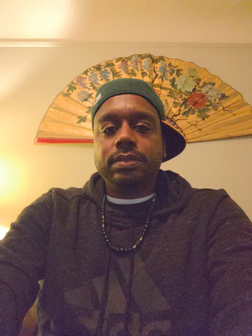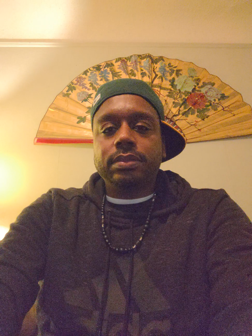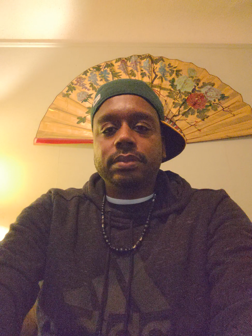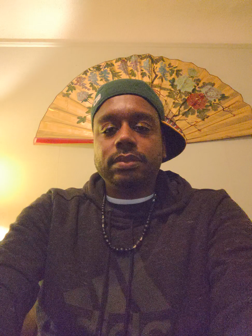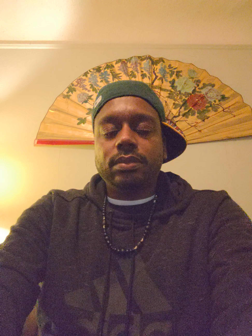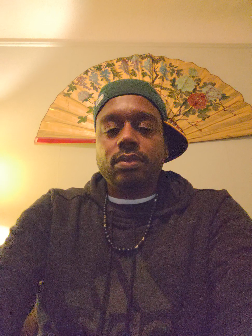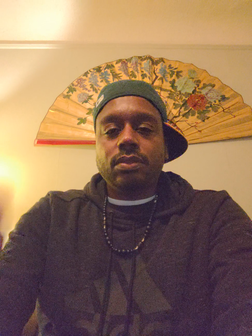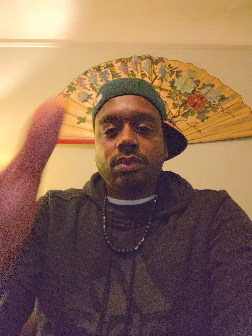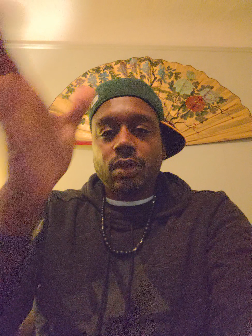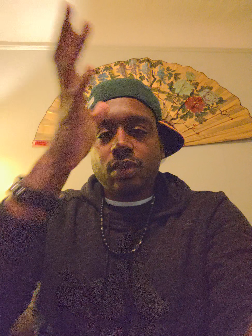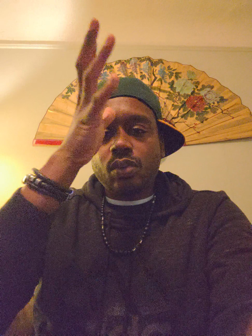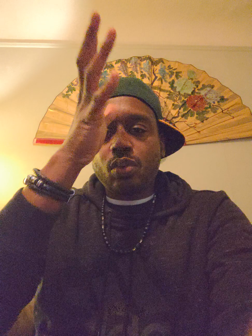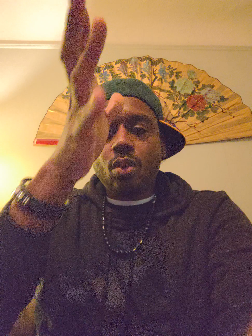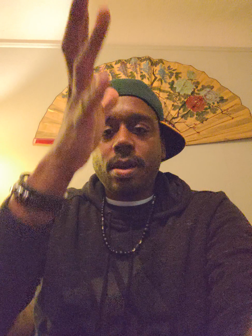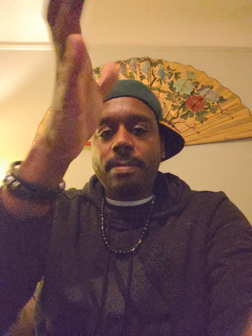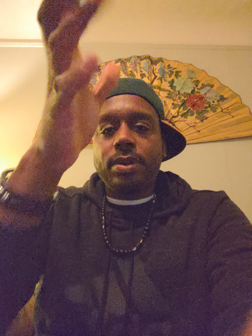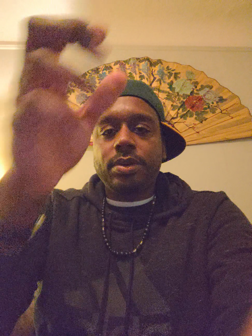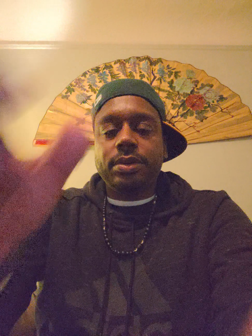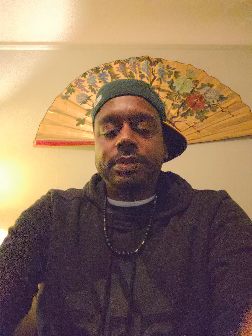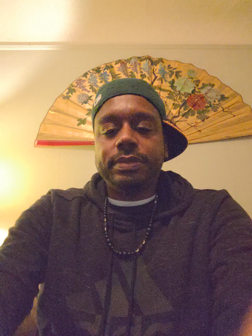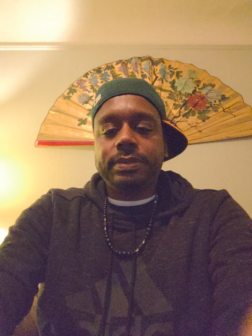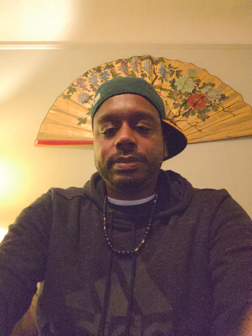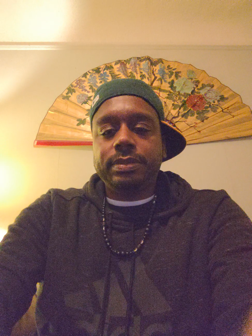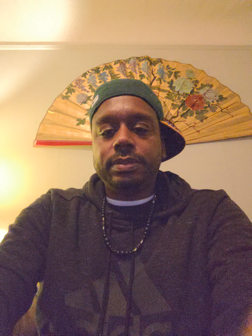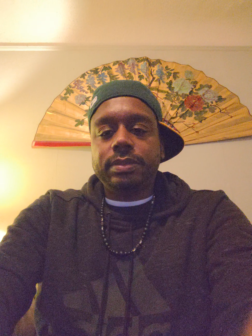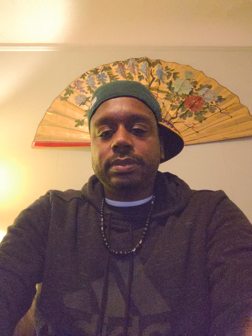grandpa